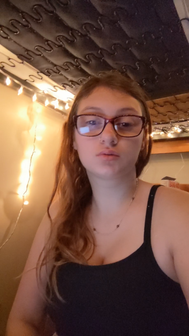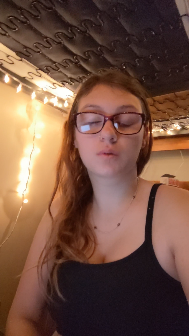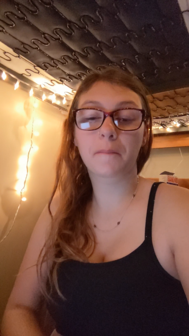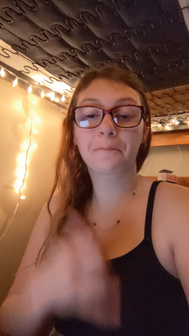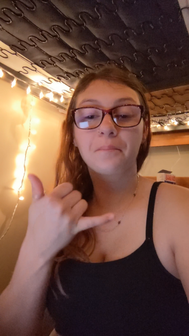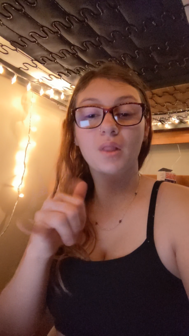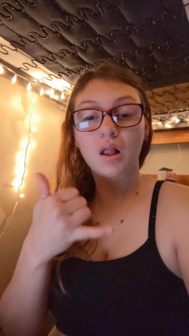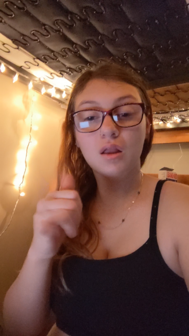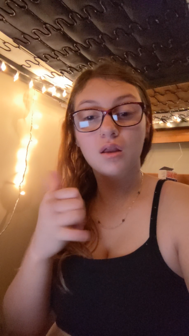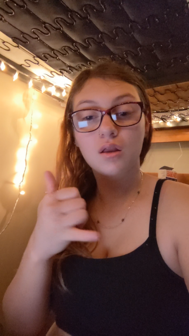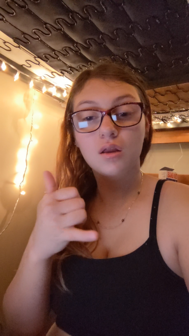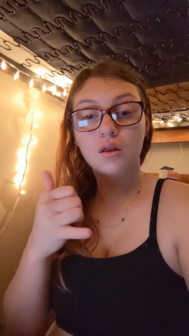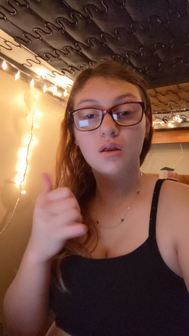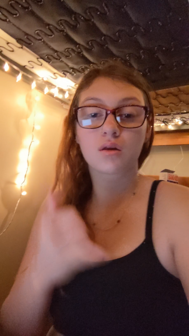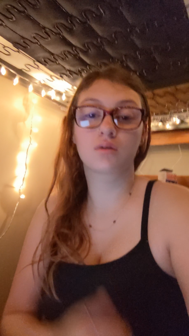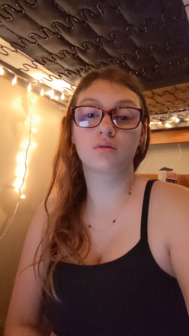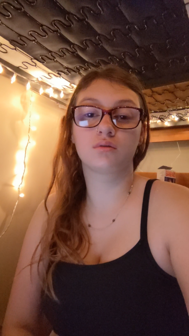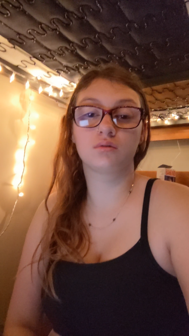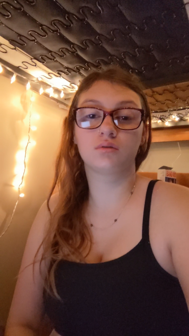play